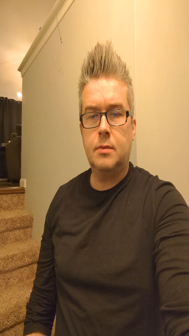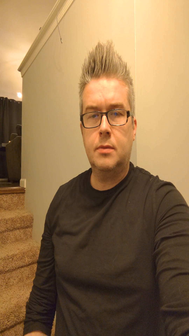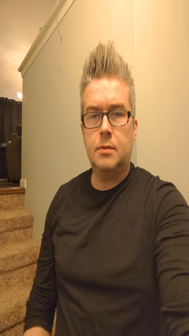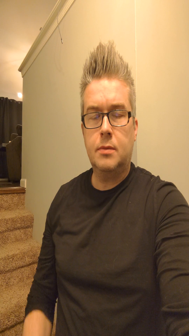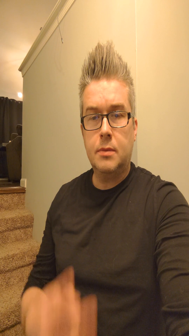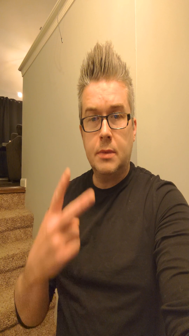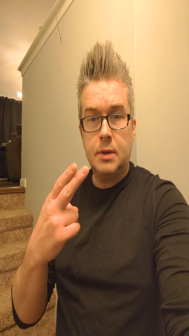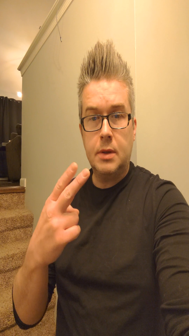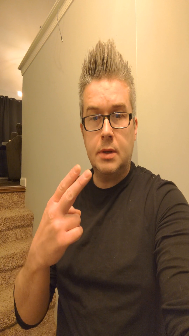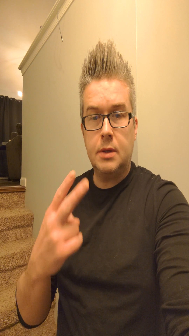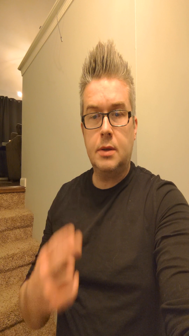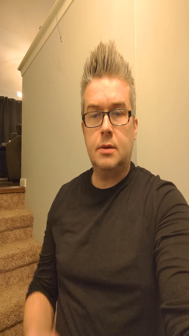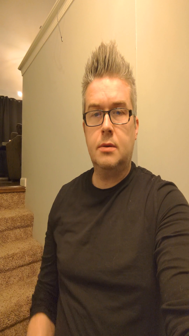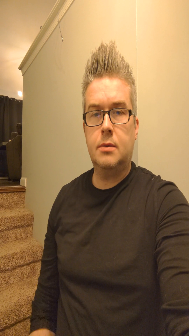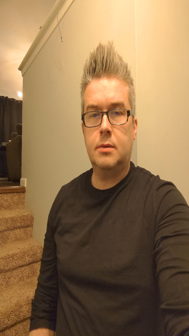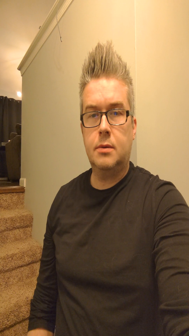scissors